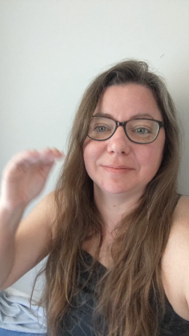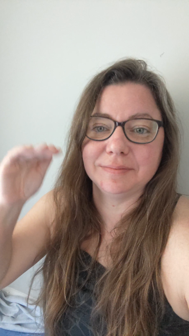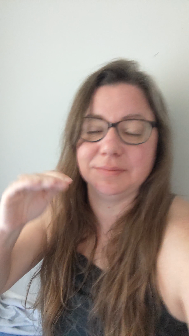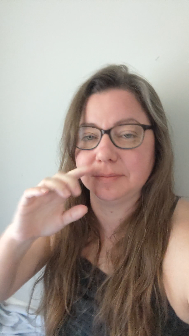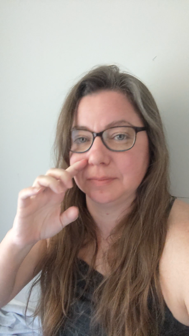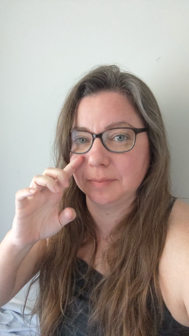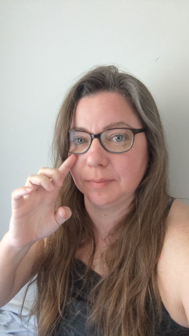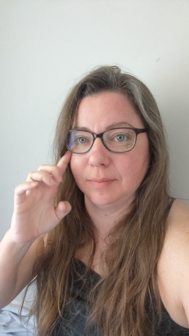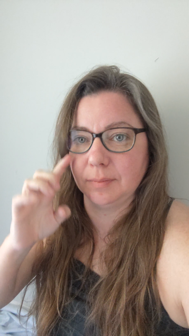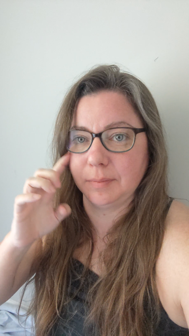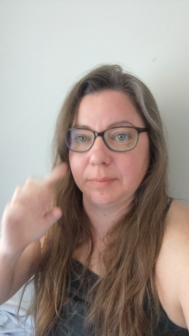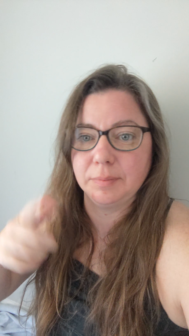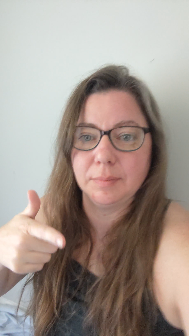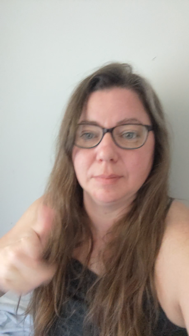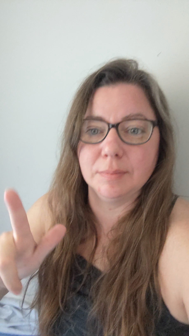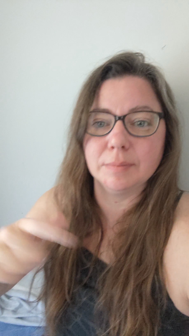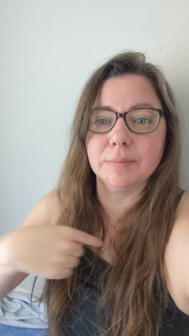let me